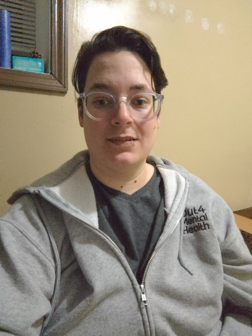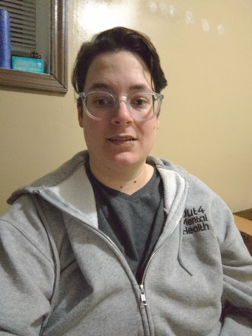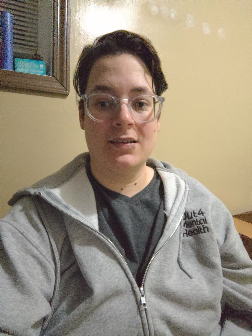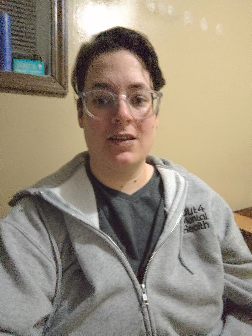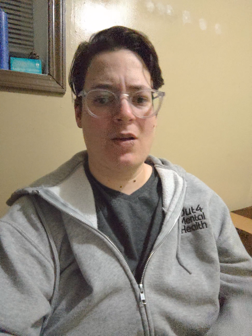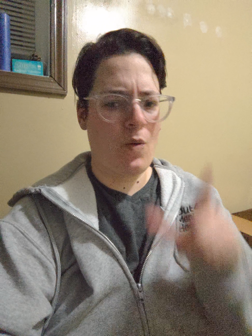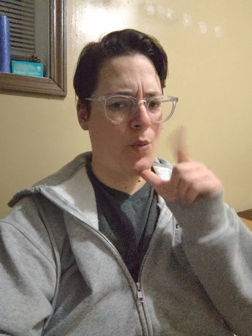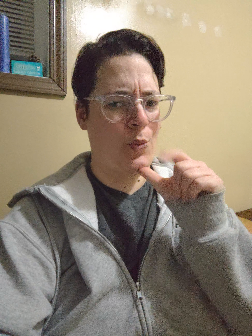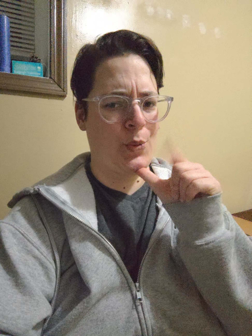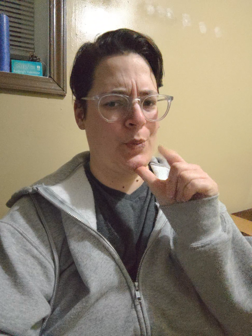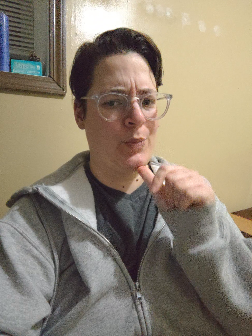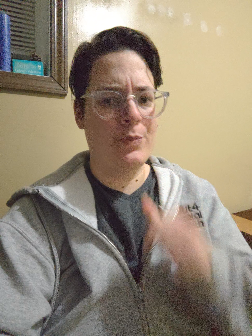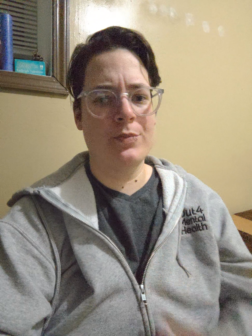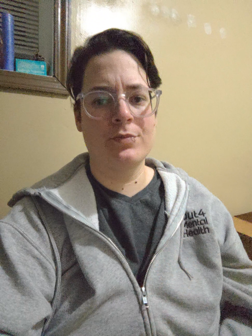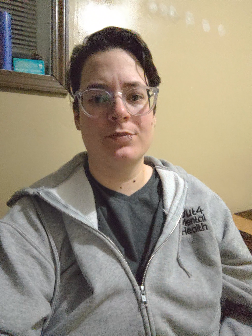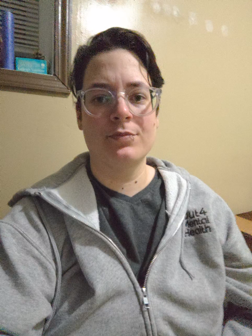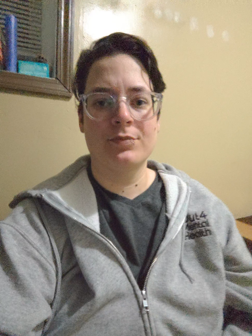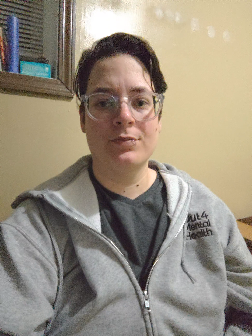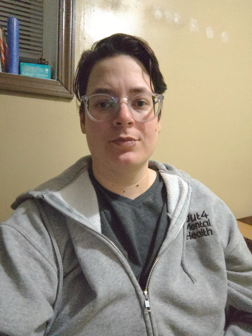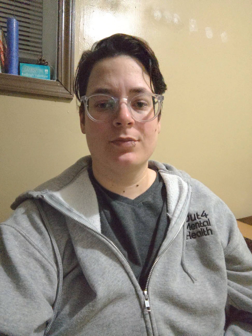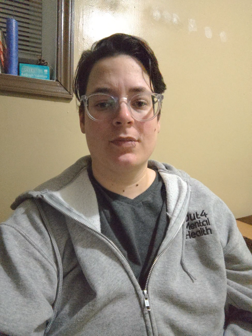who